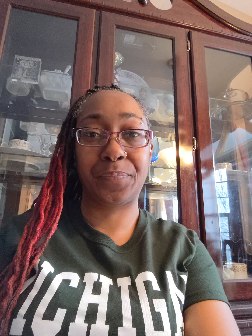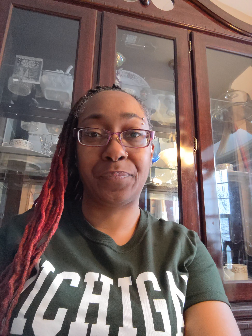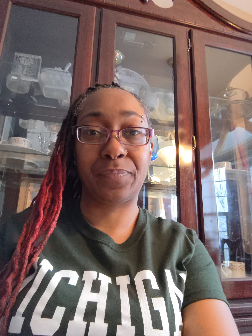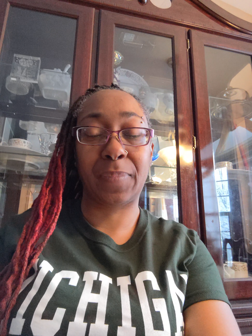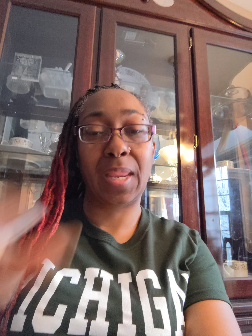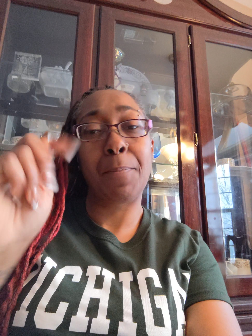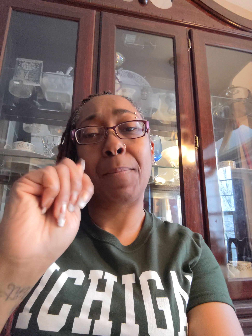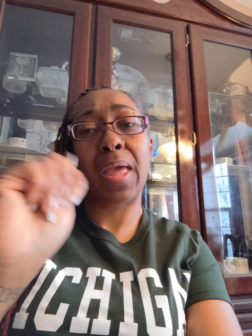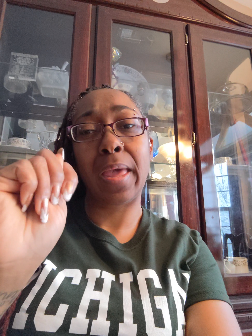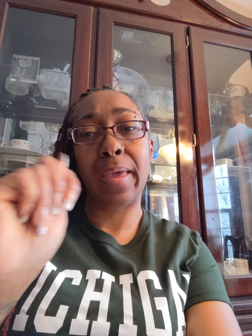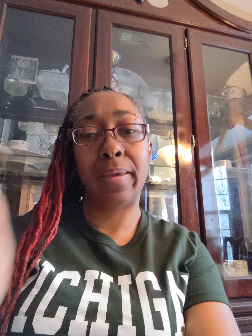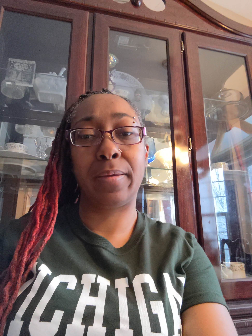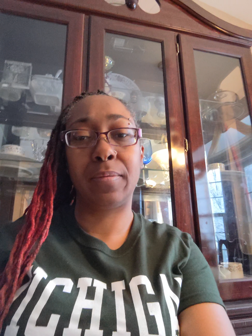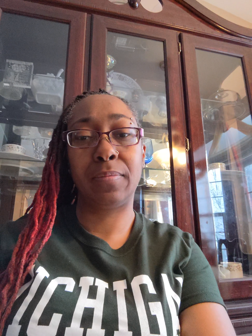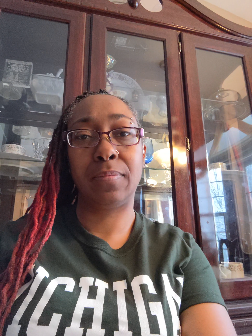potty